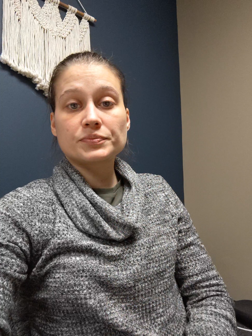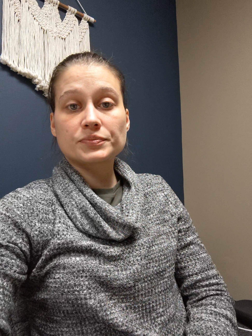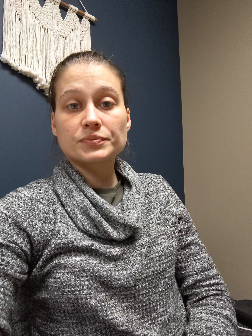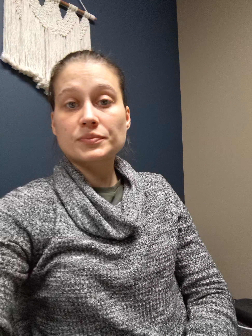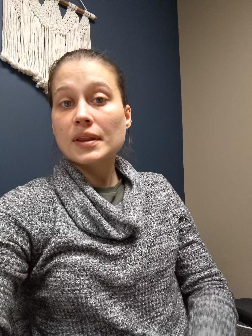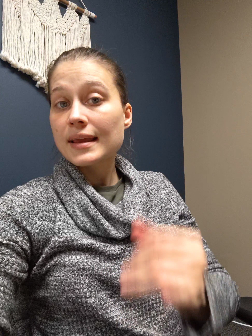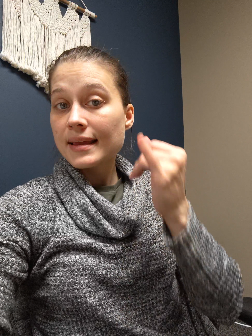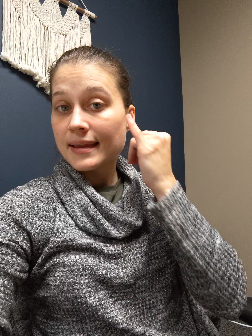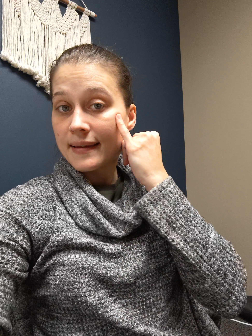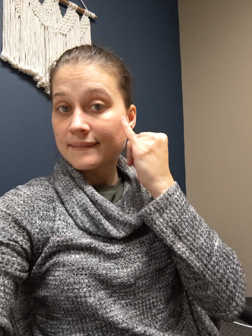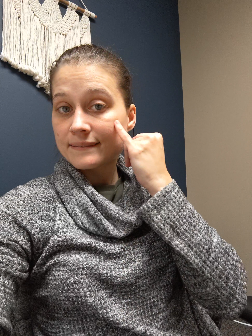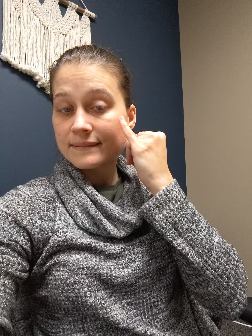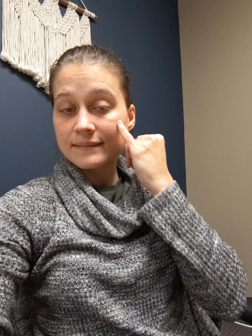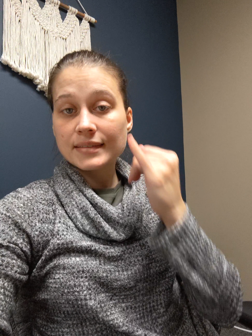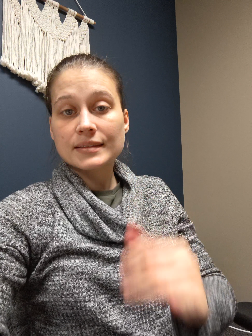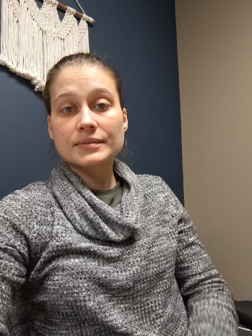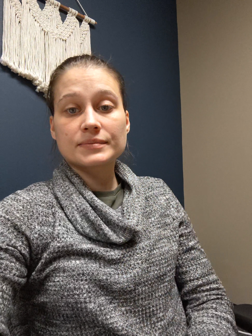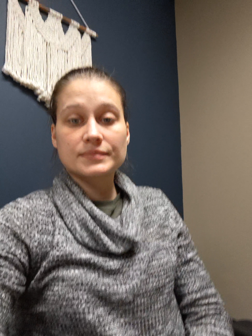if